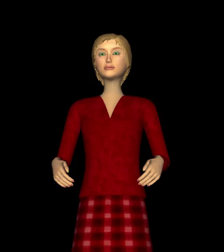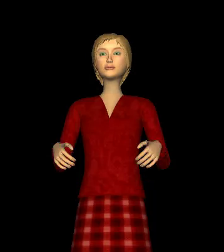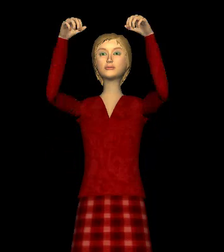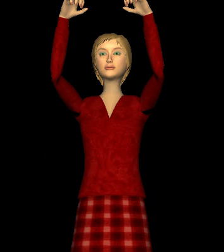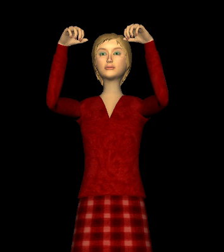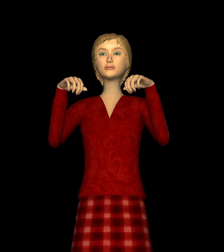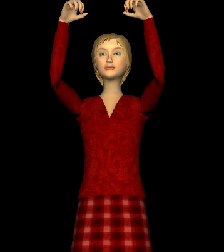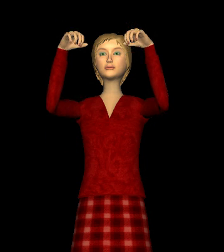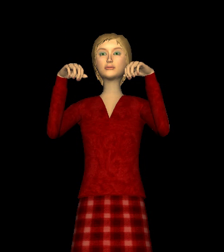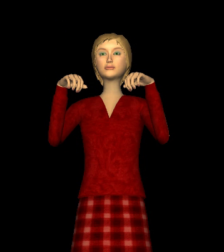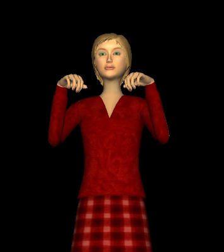مطر